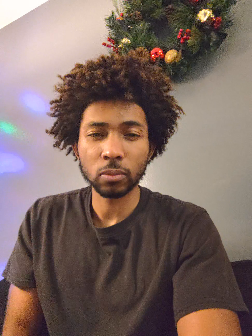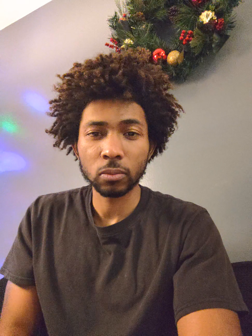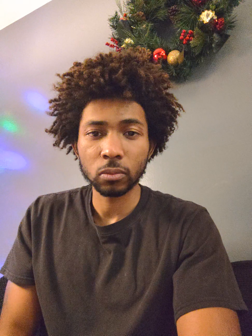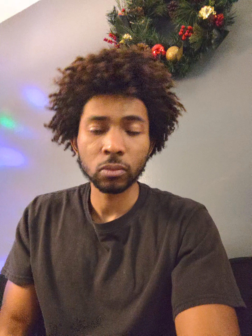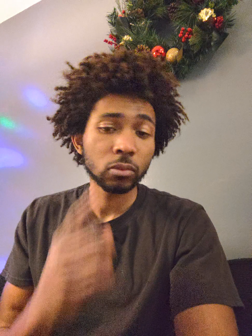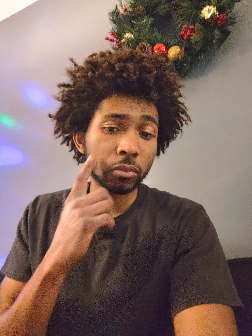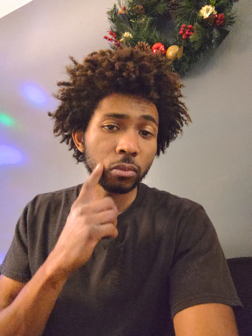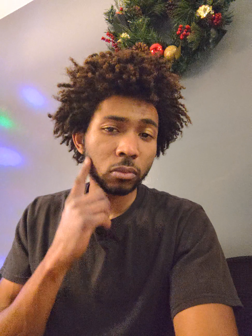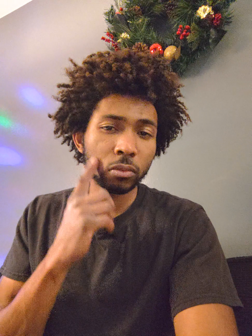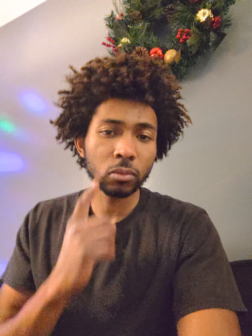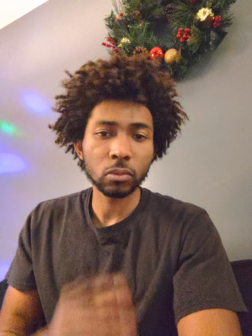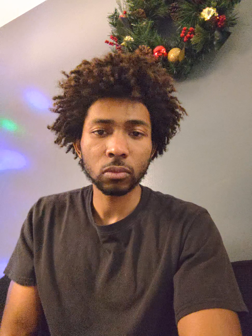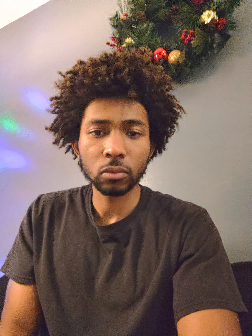cheek